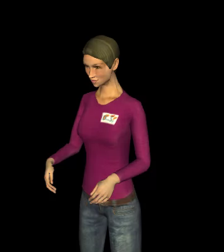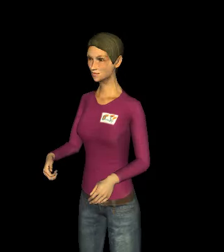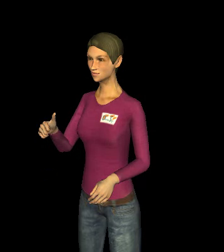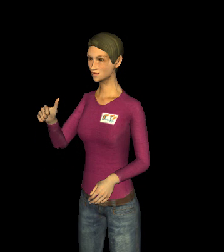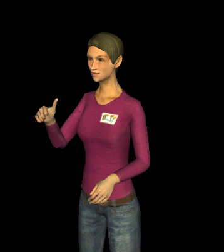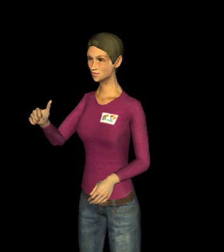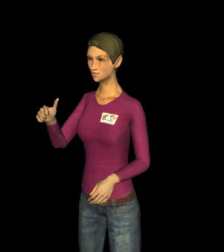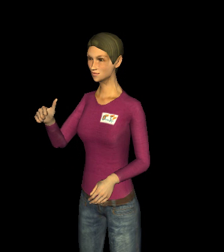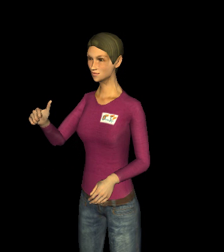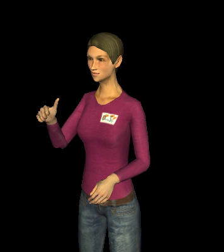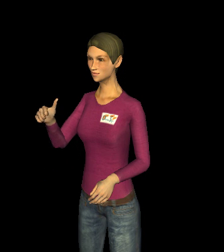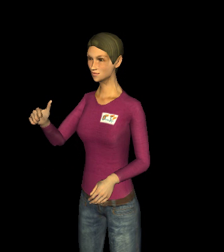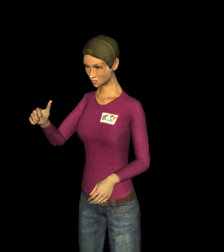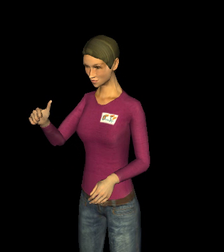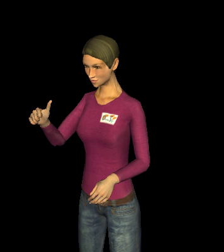جرس